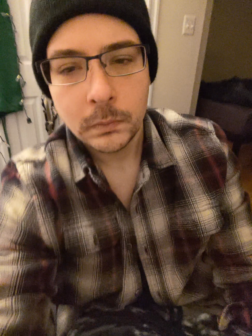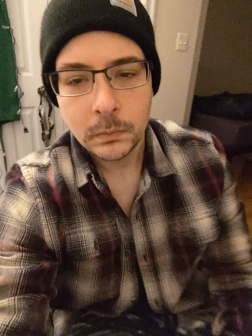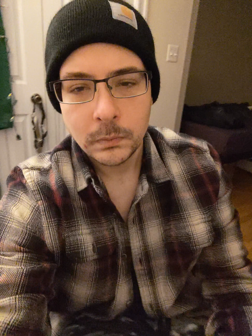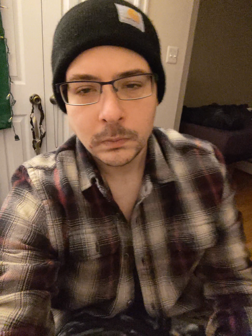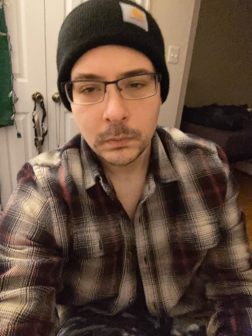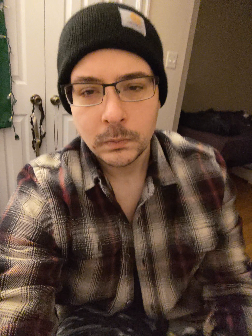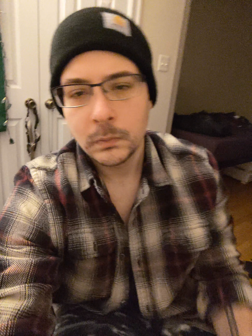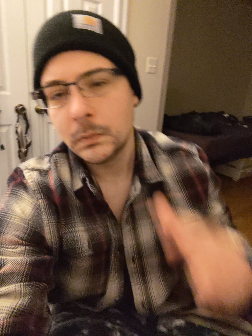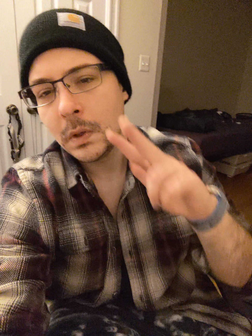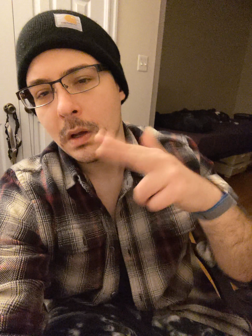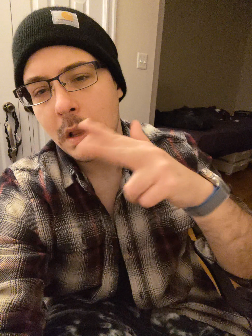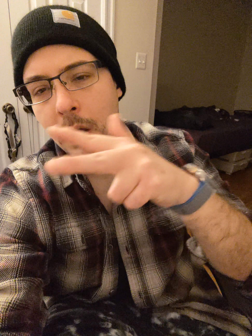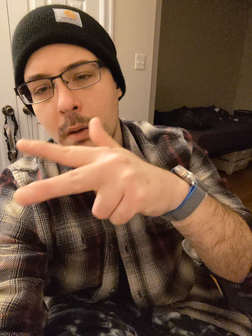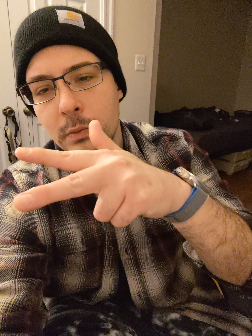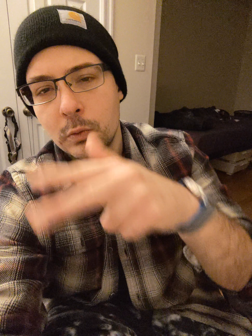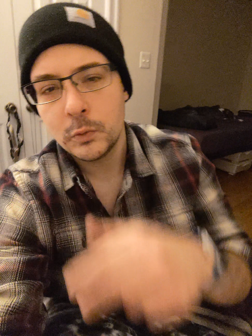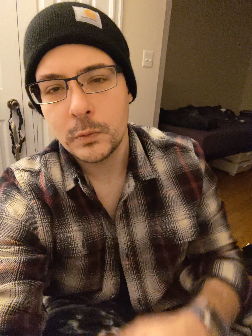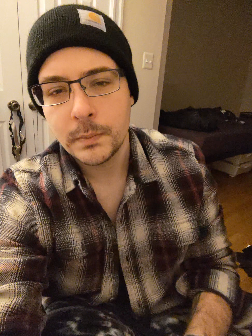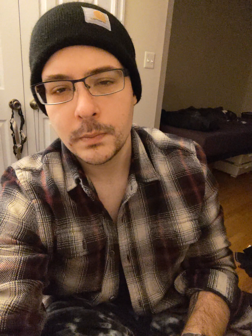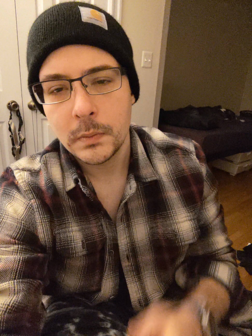helicopter